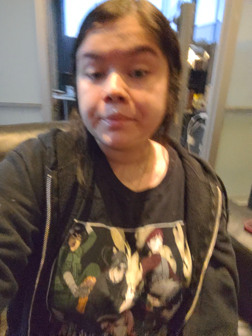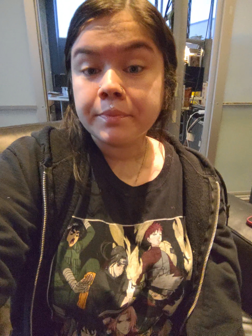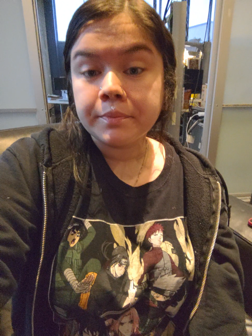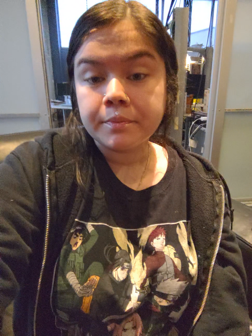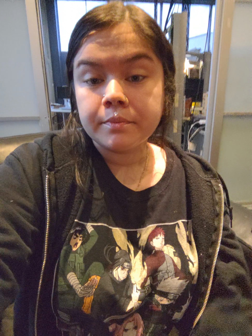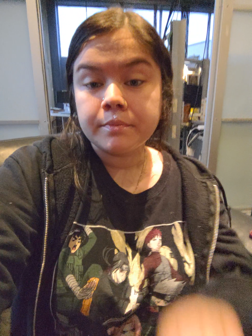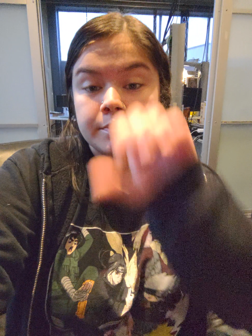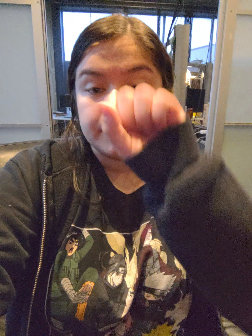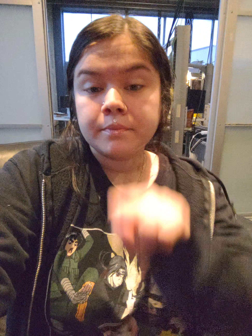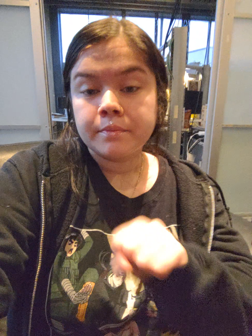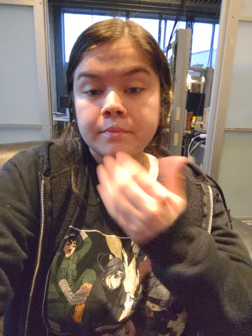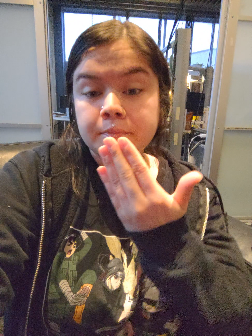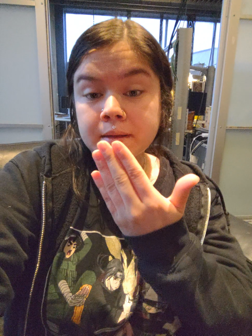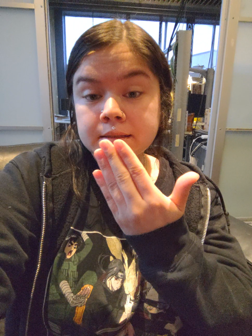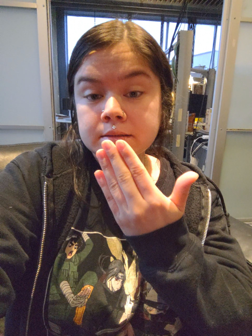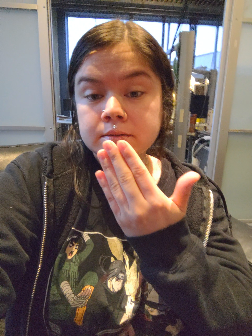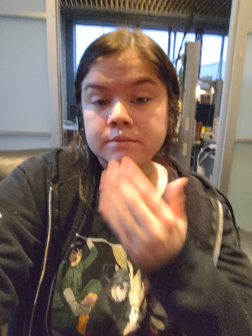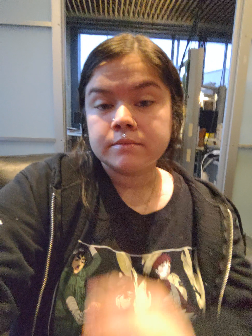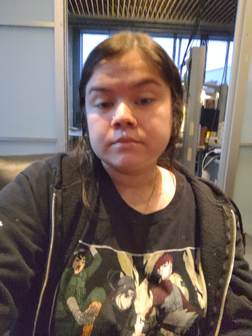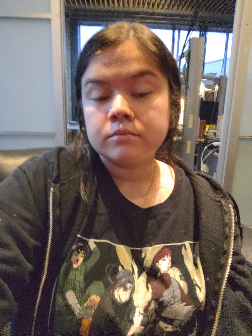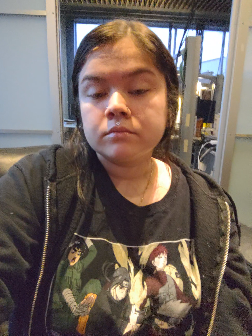mitten